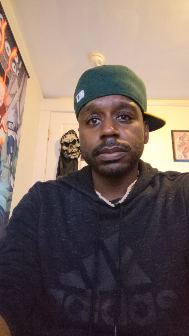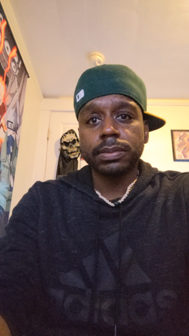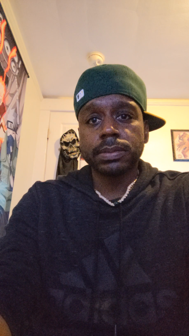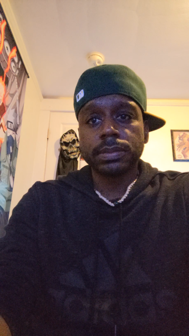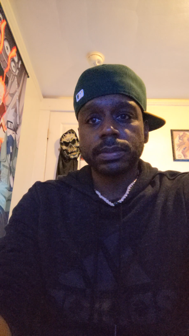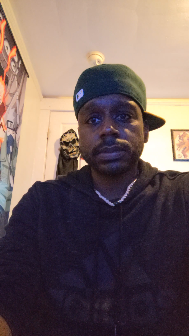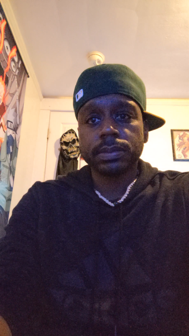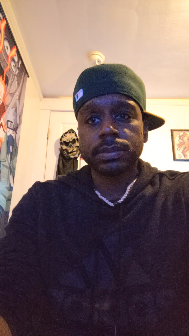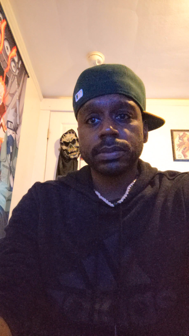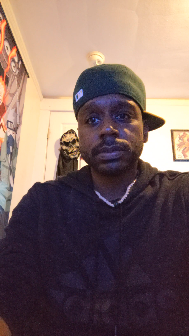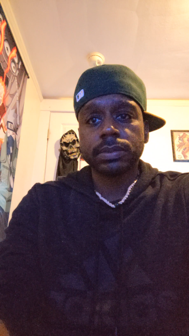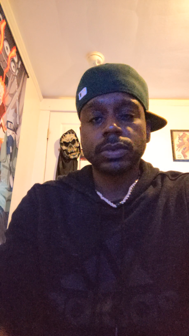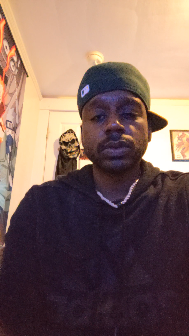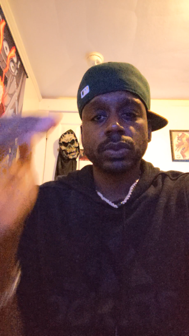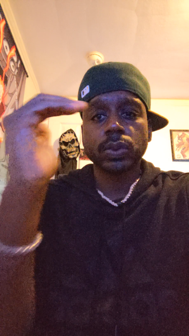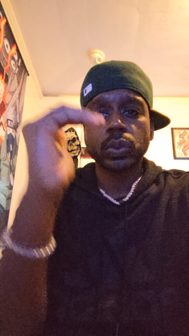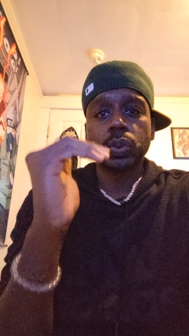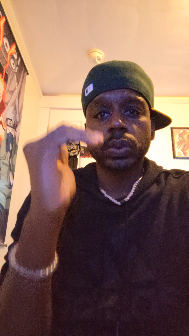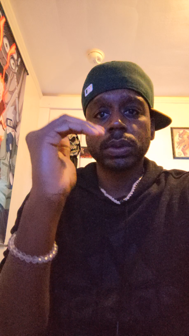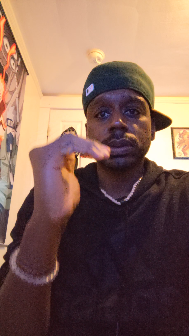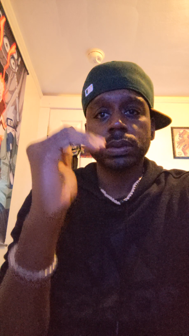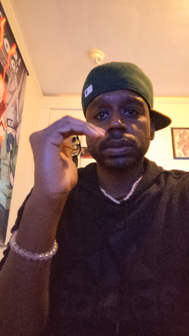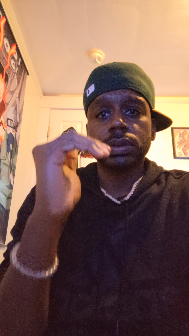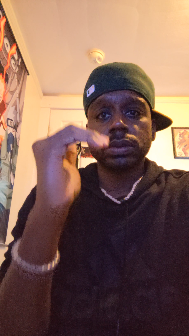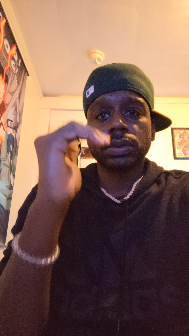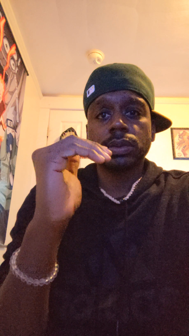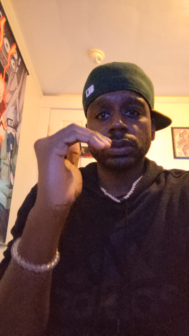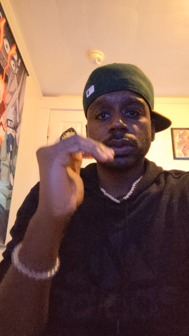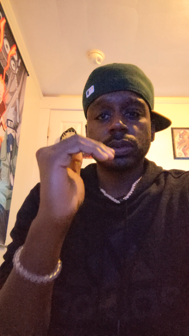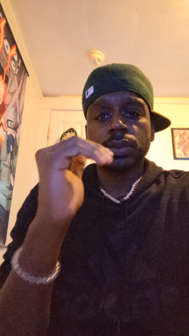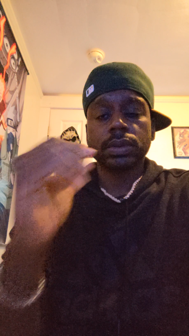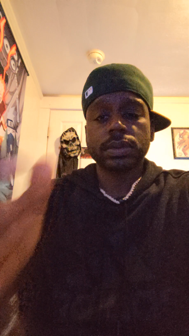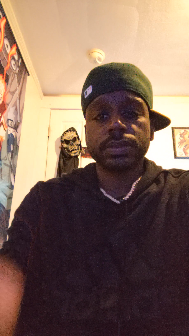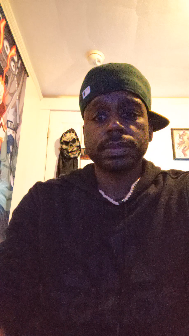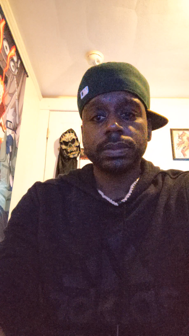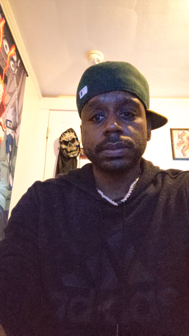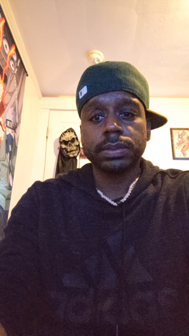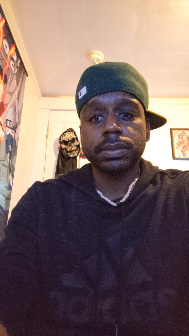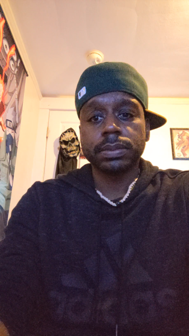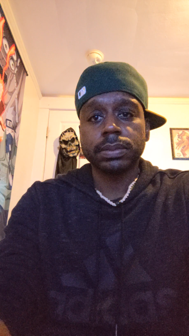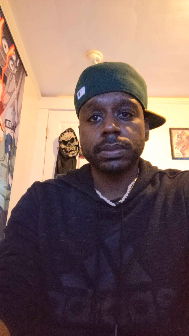short